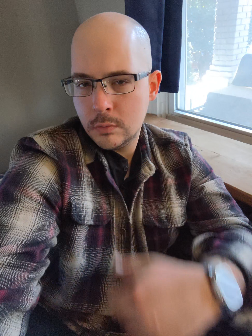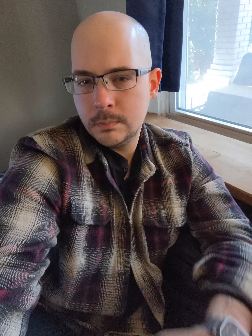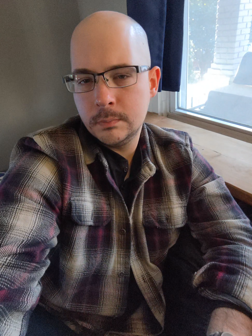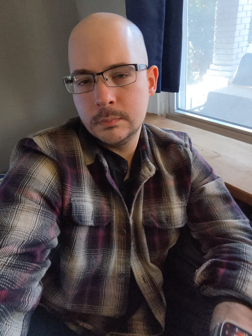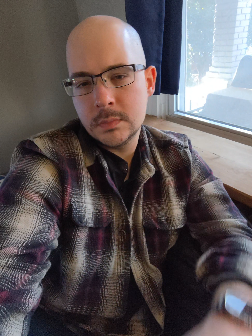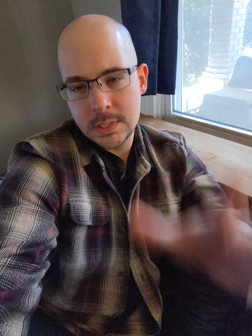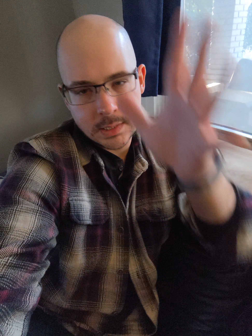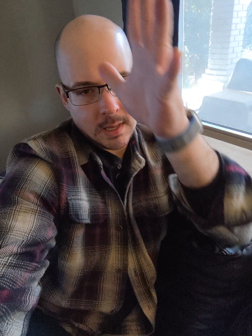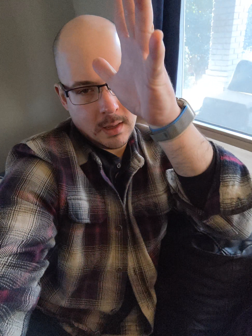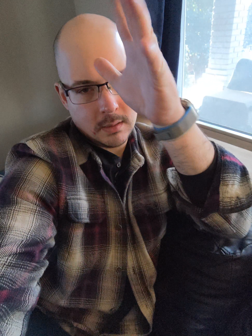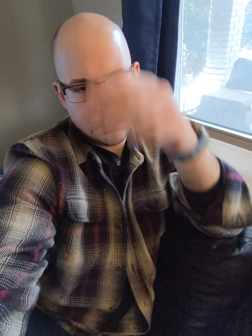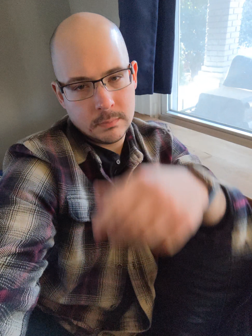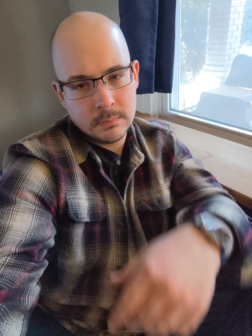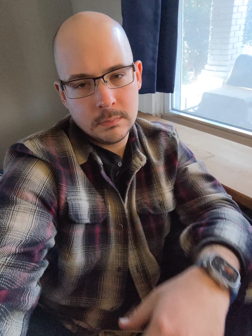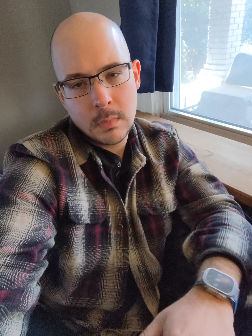dad